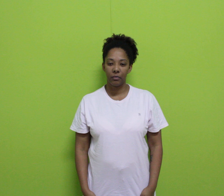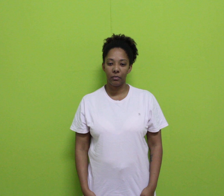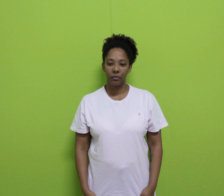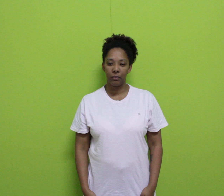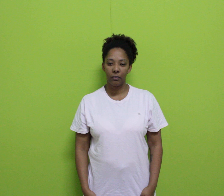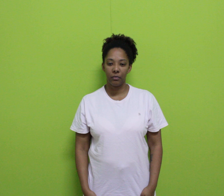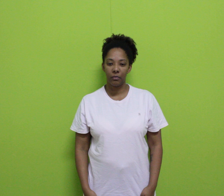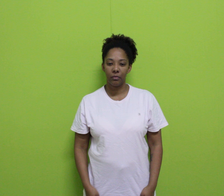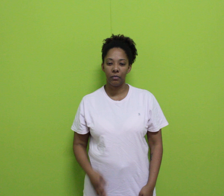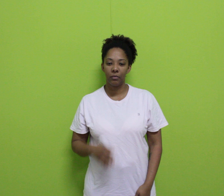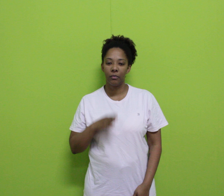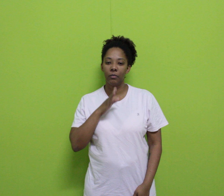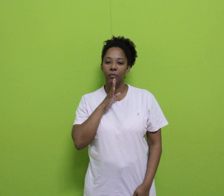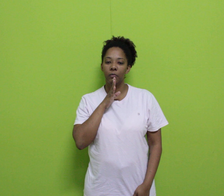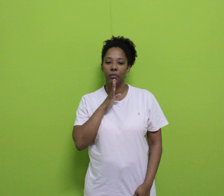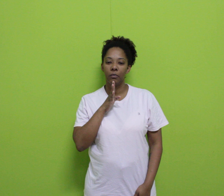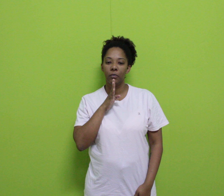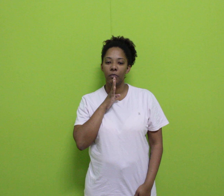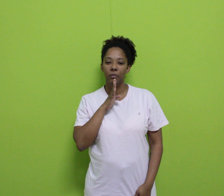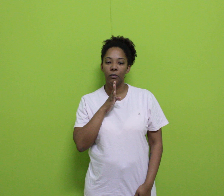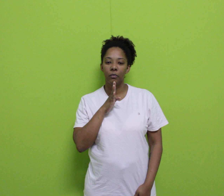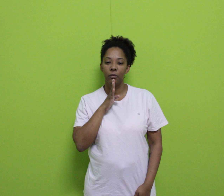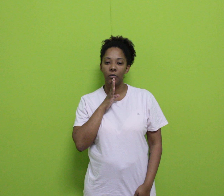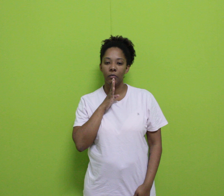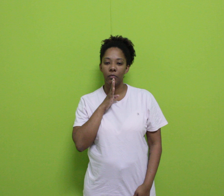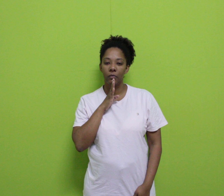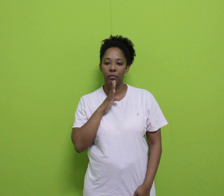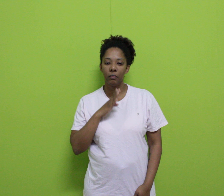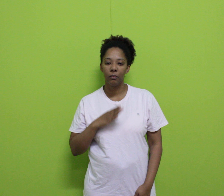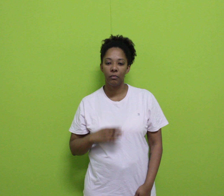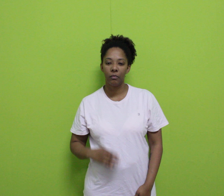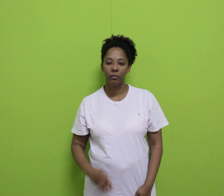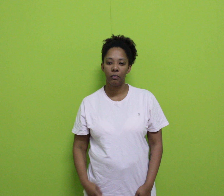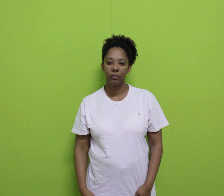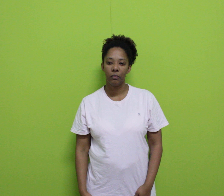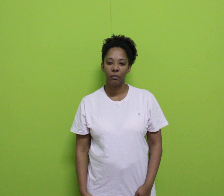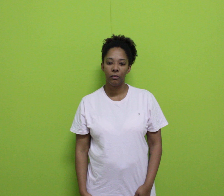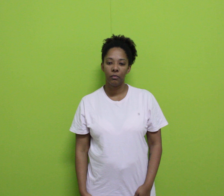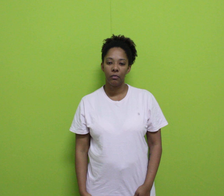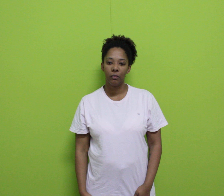conhecer